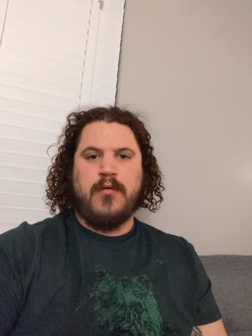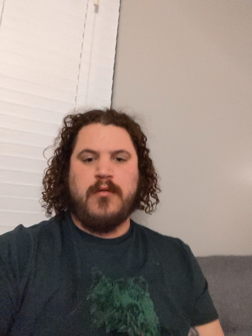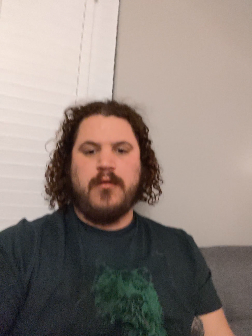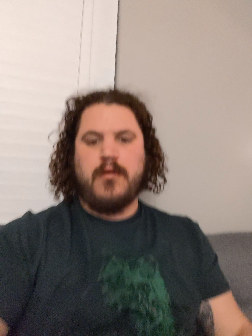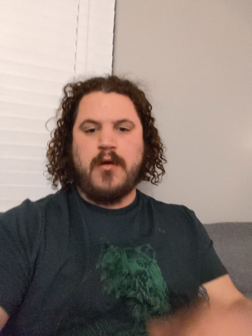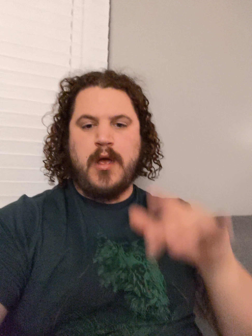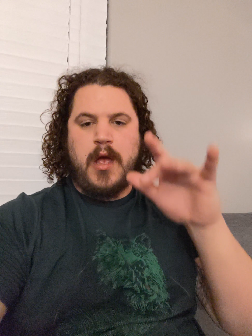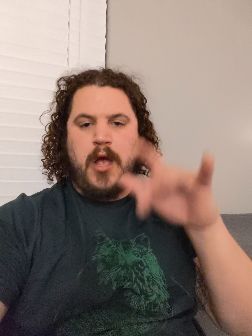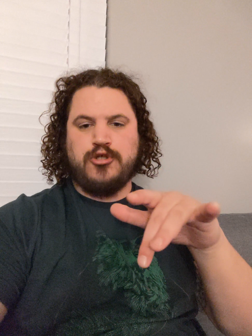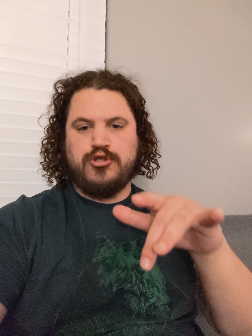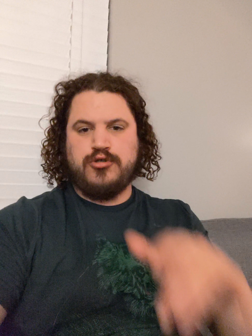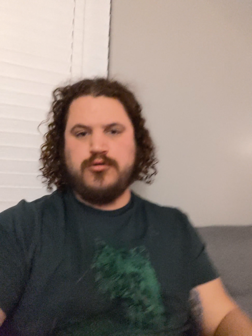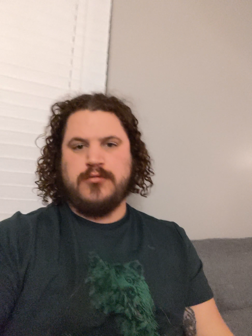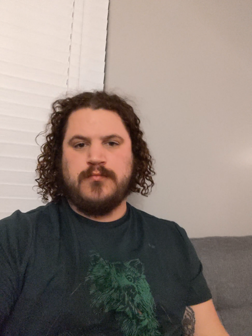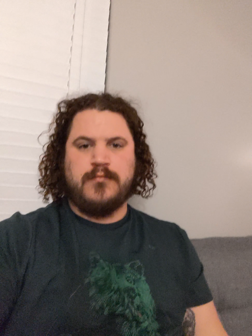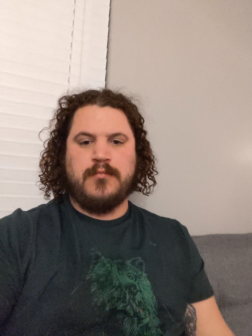touch